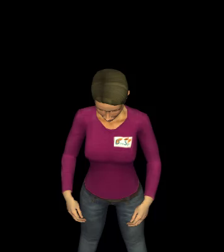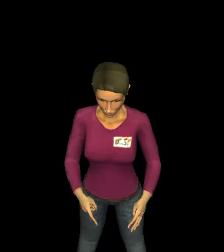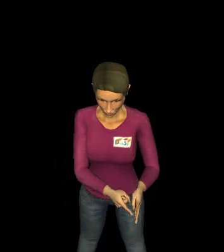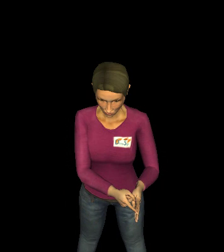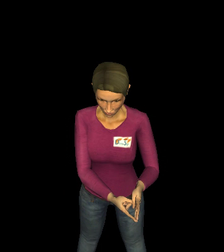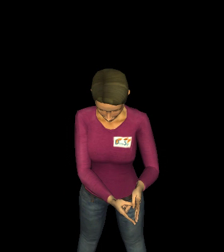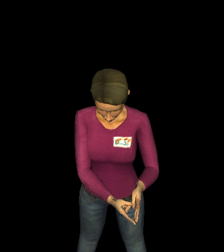موسم